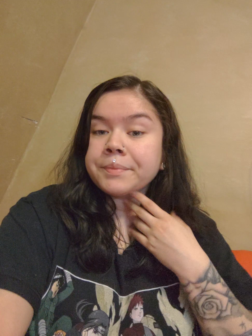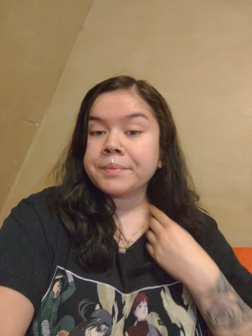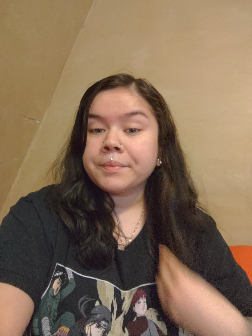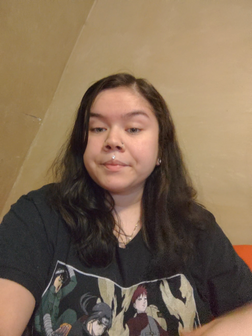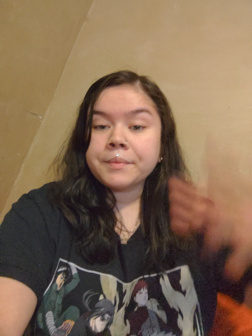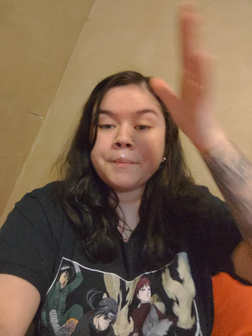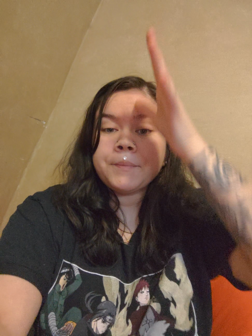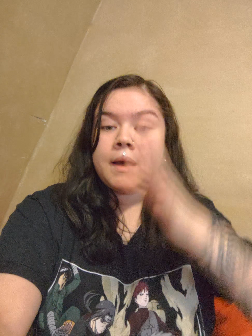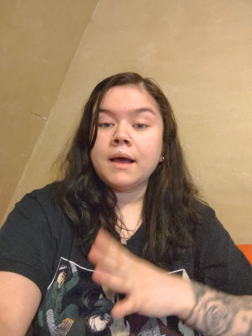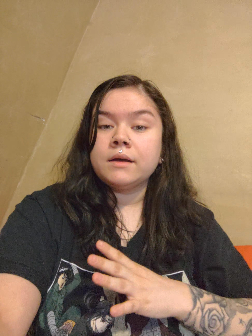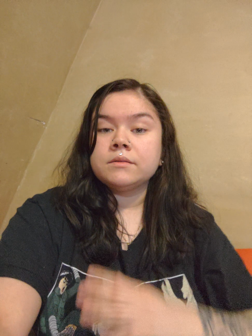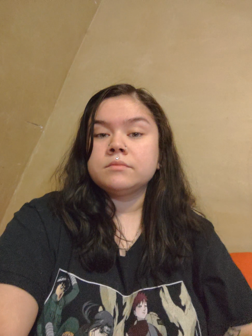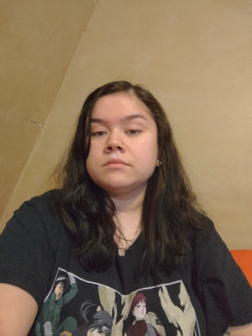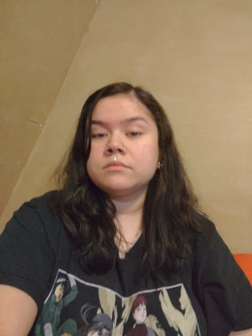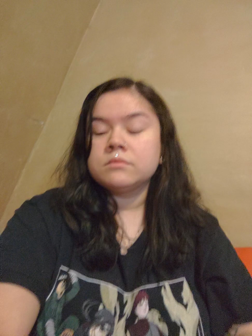man